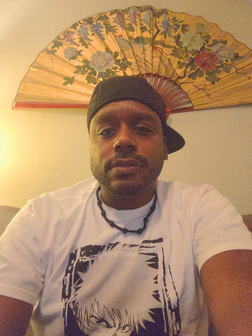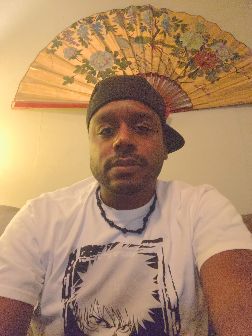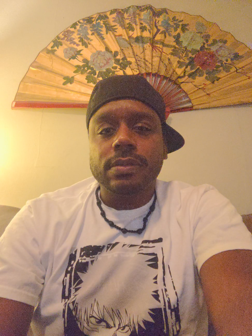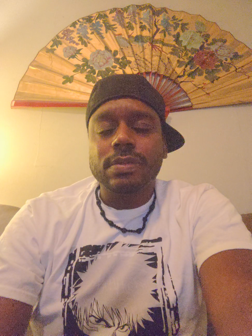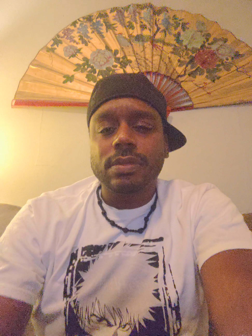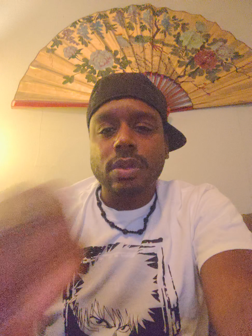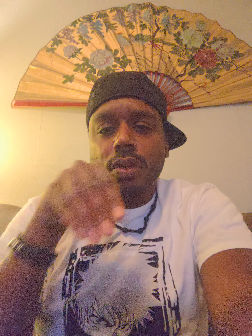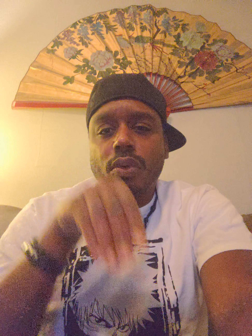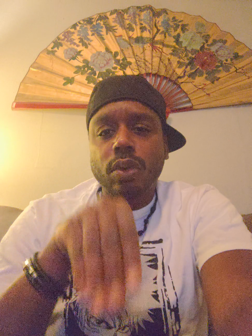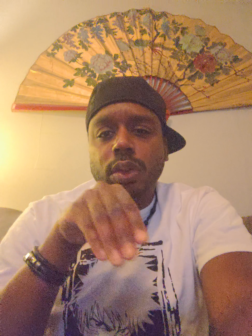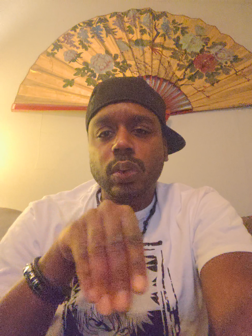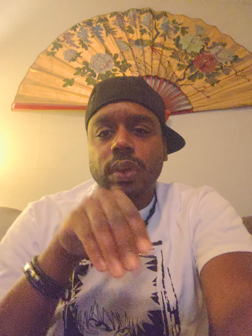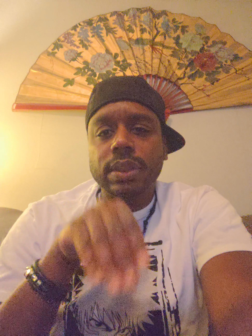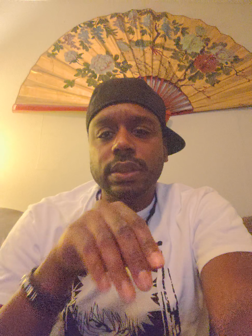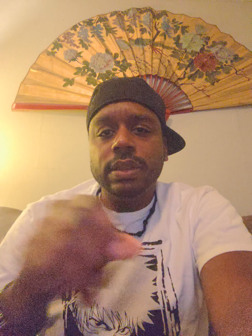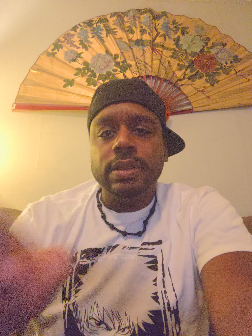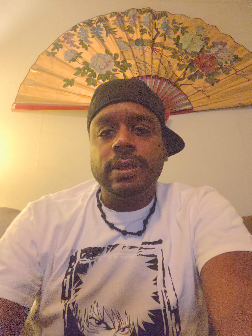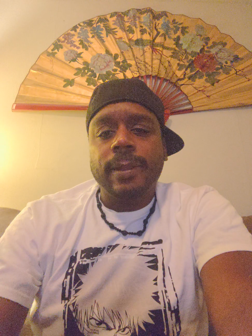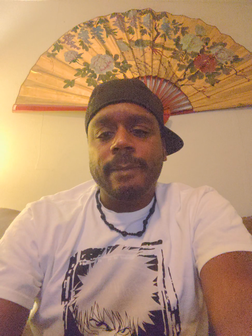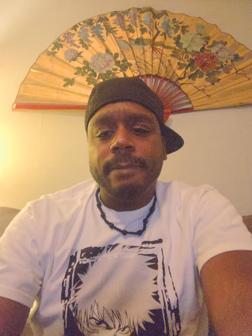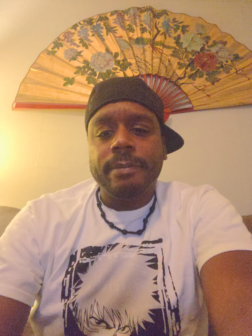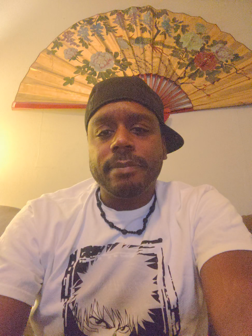into